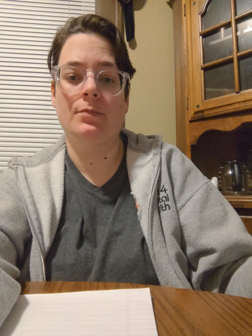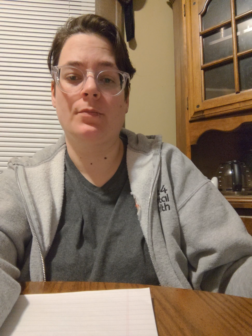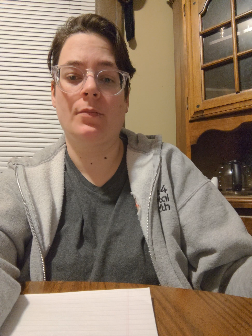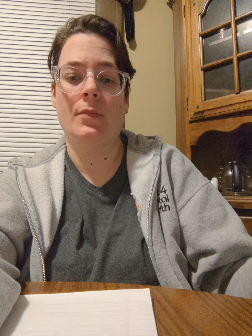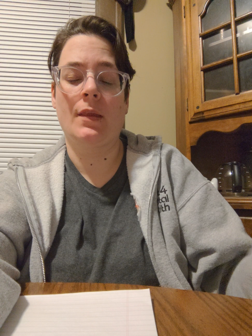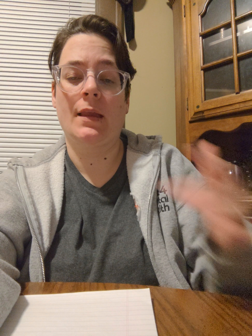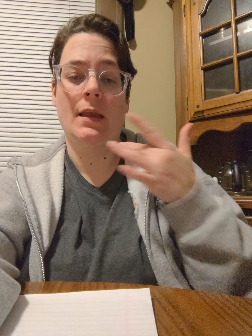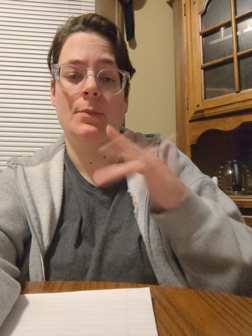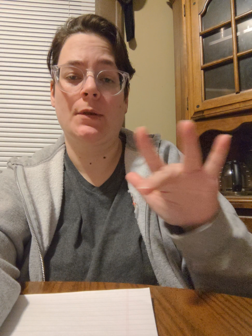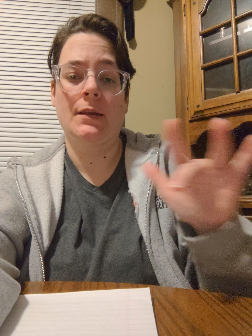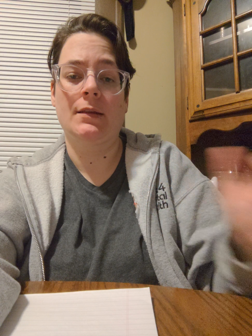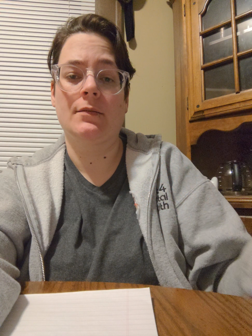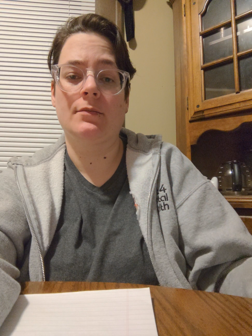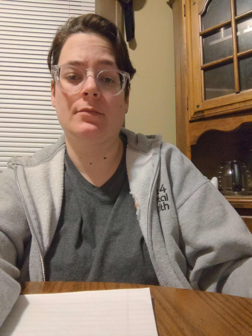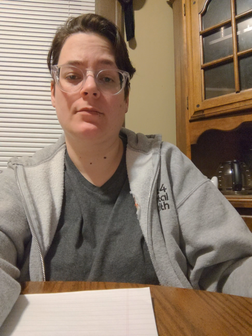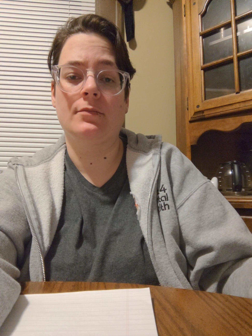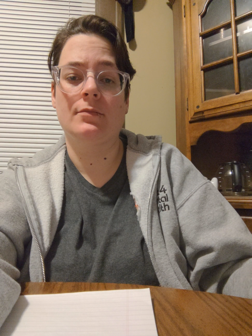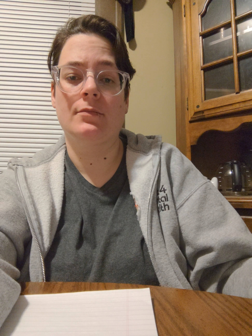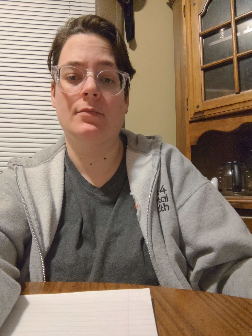empty